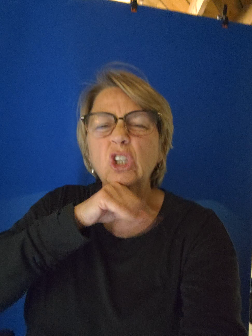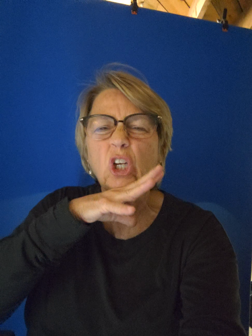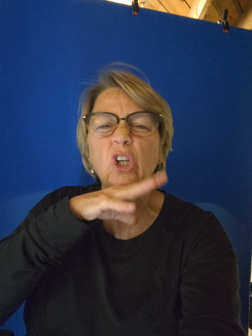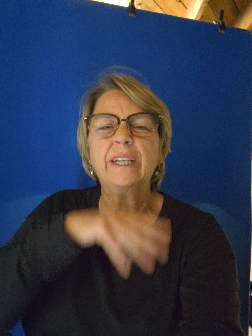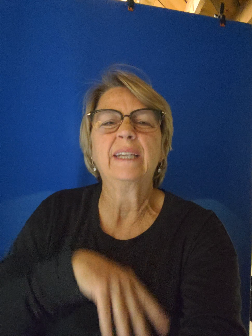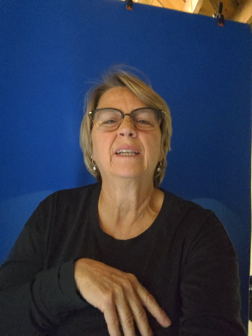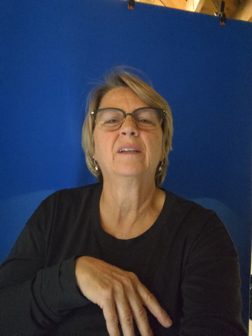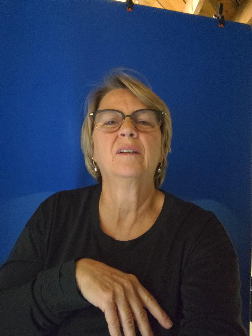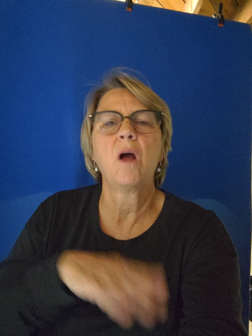dirty